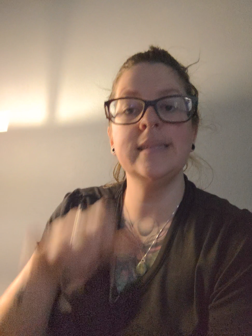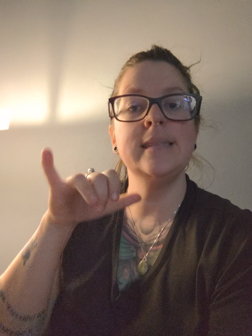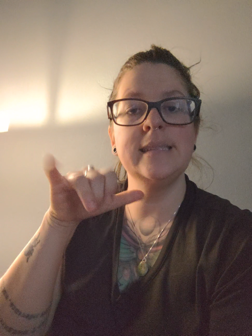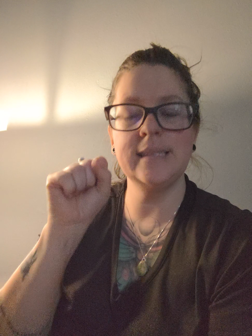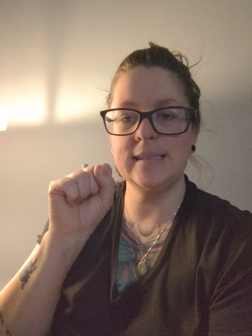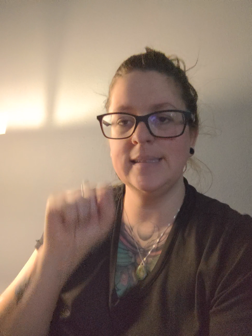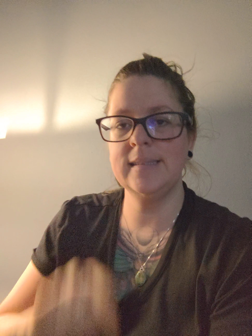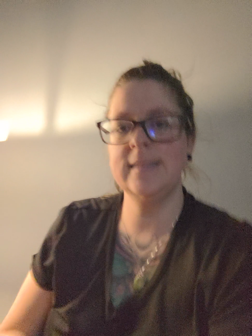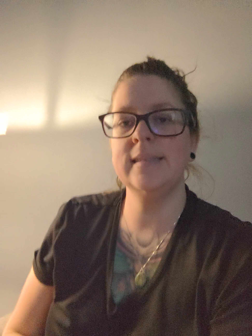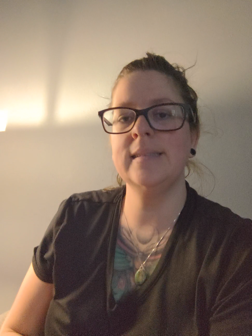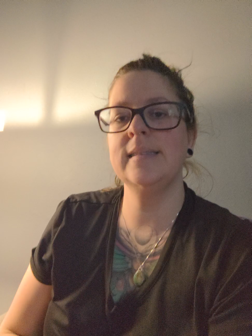yes